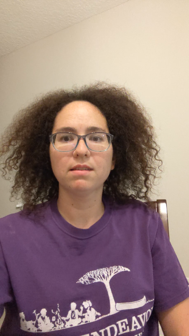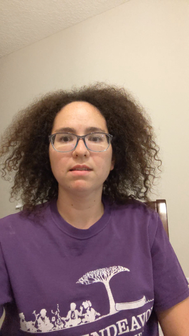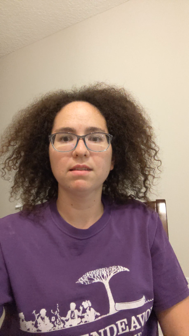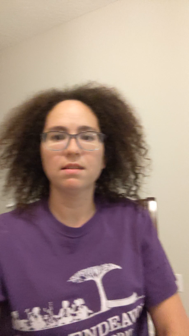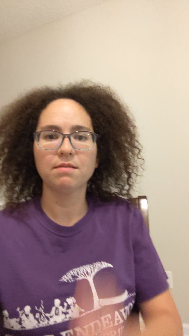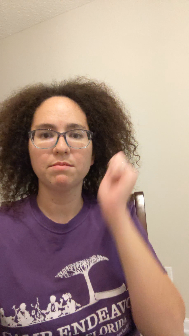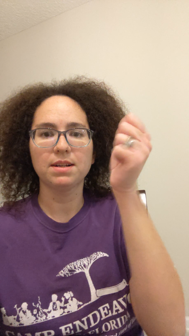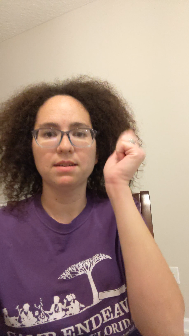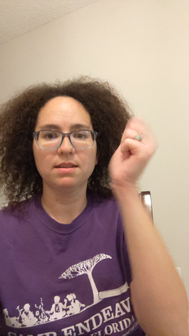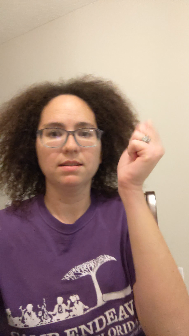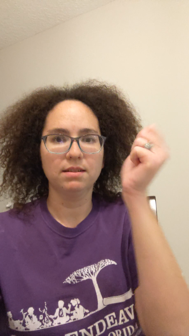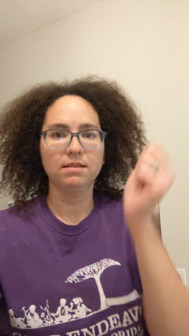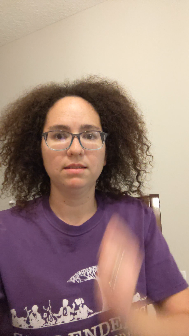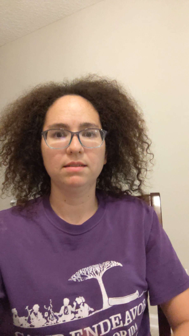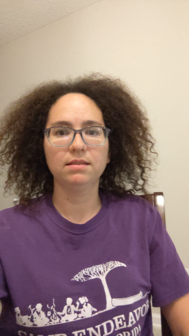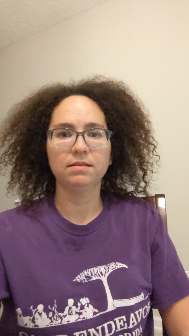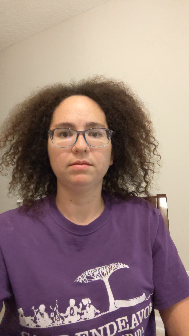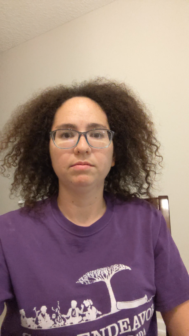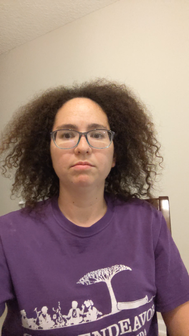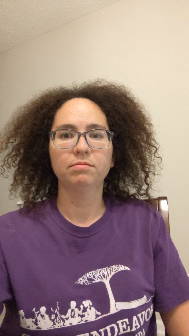bat